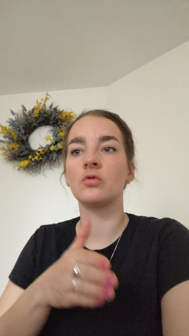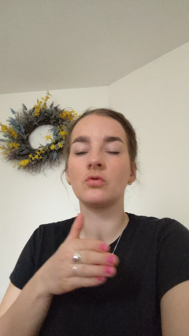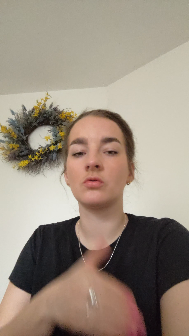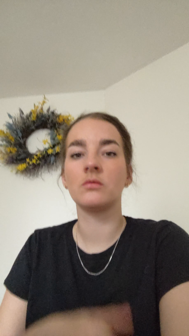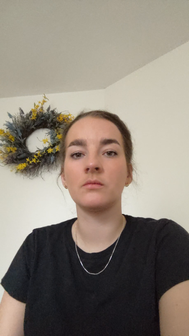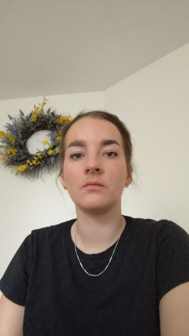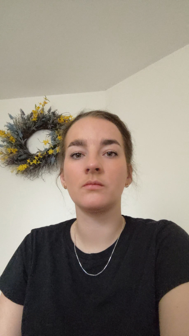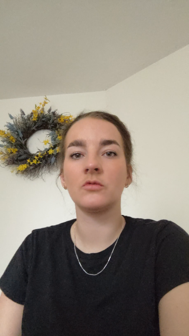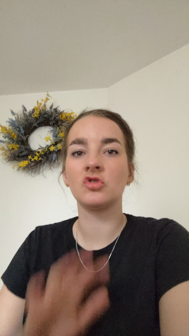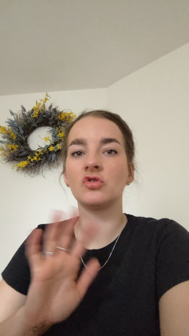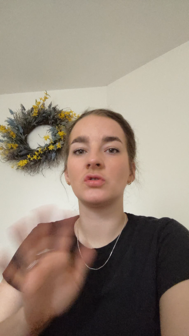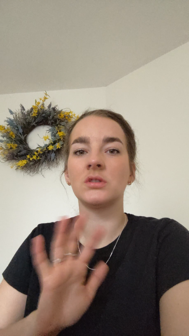cheese